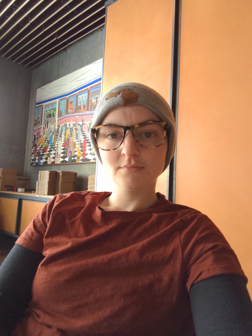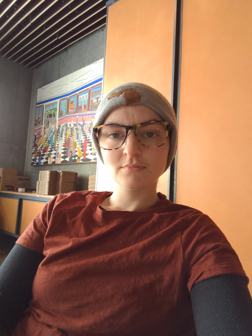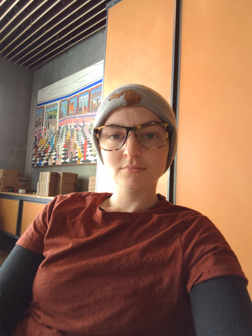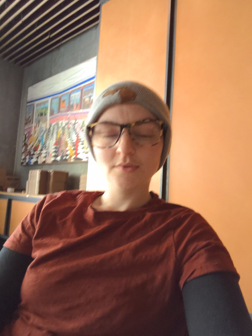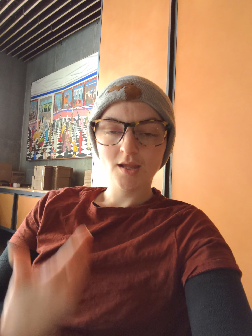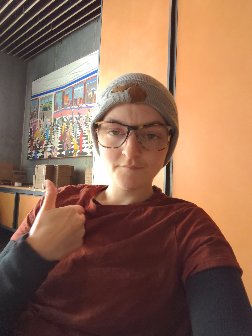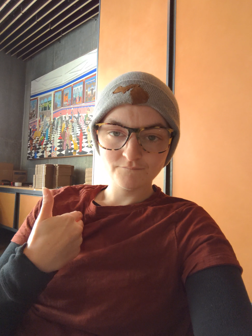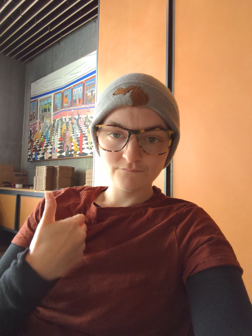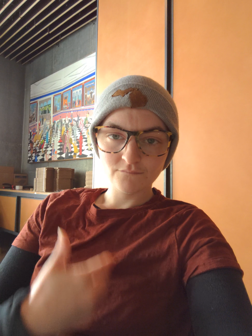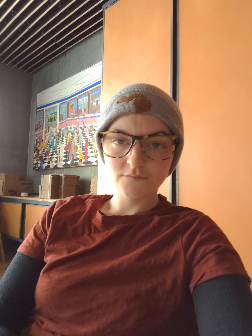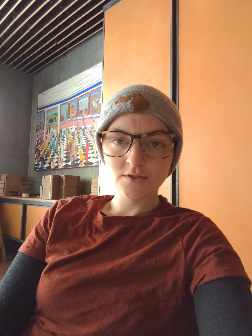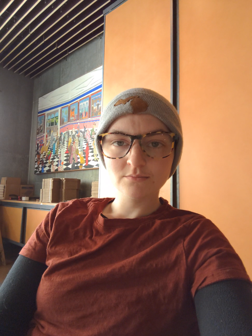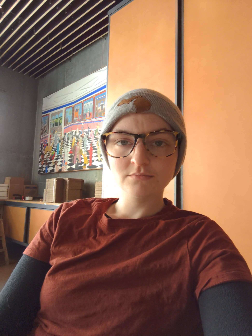have to